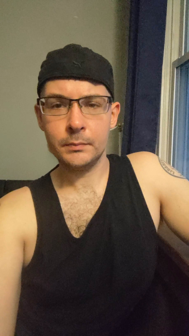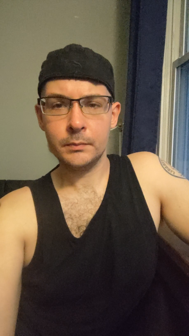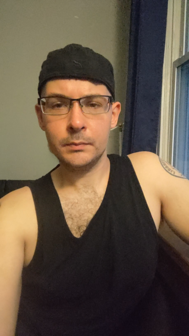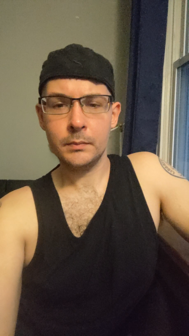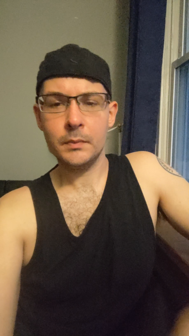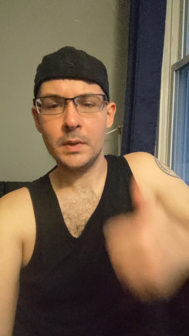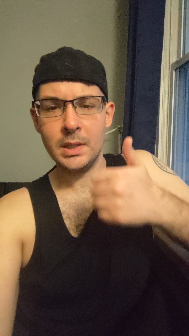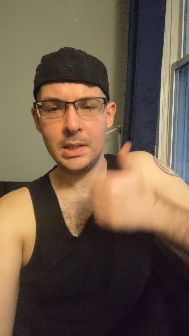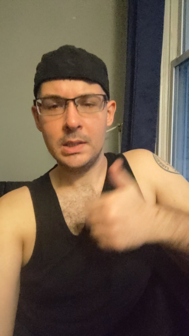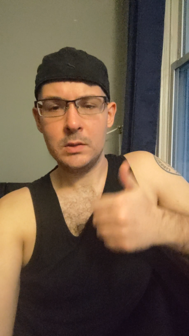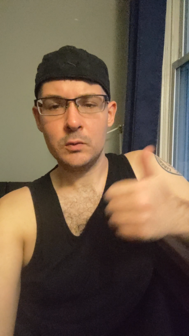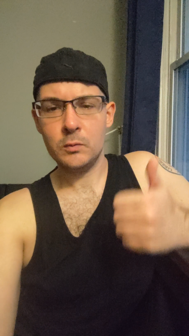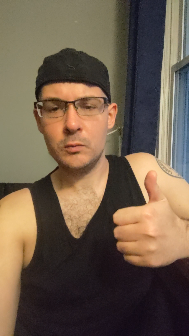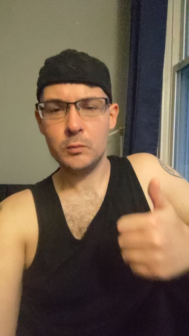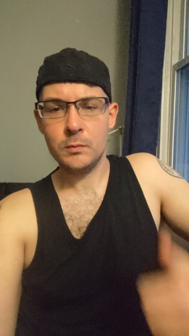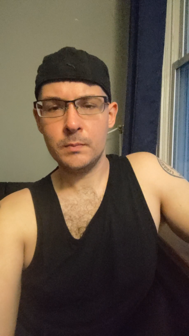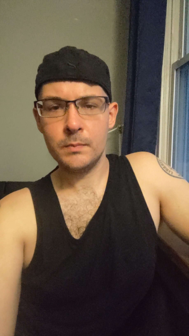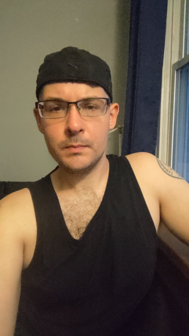each